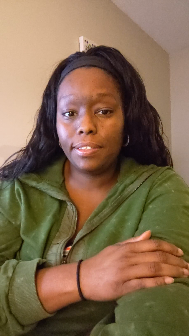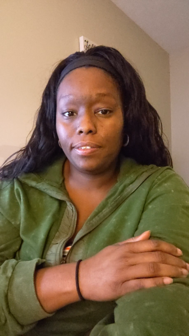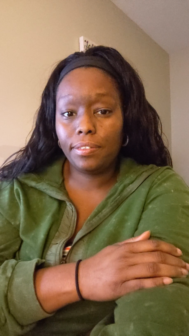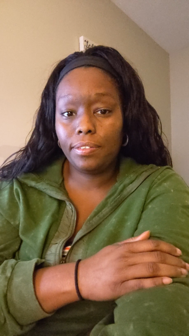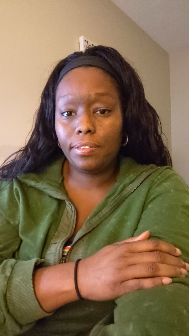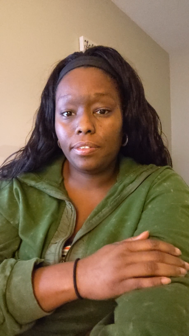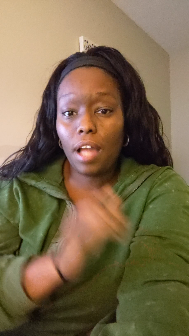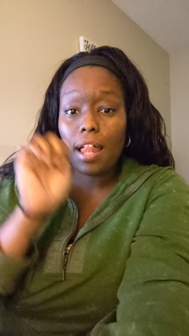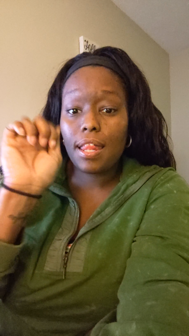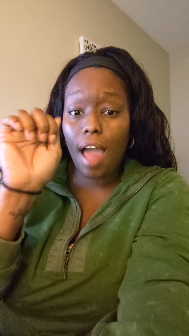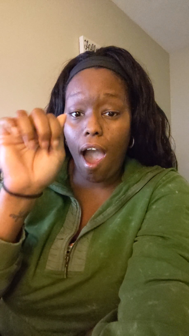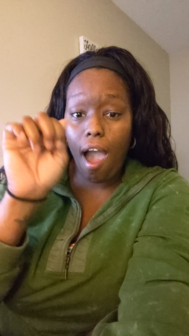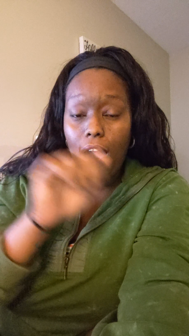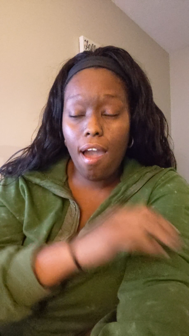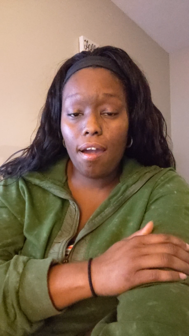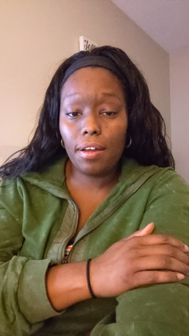knock